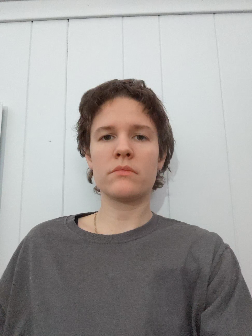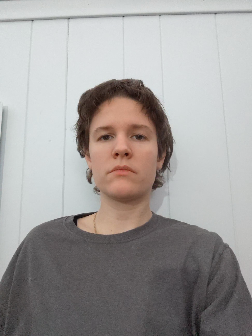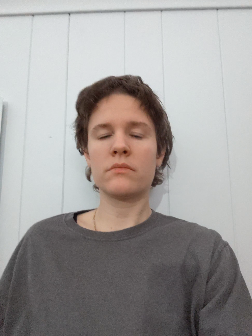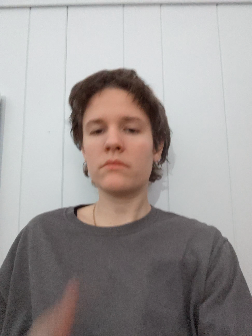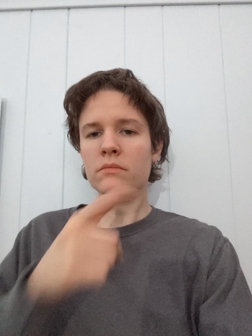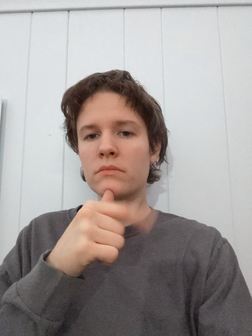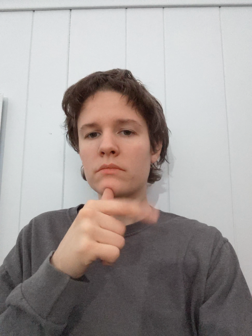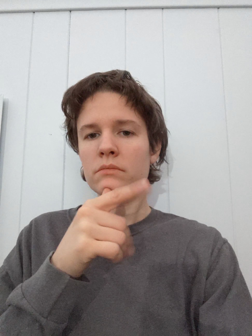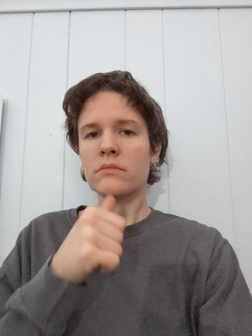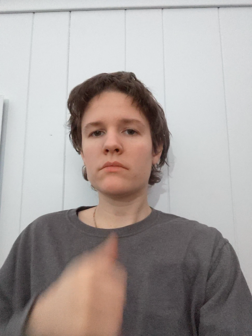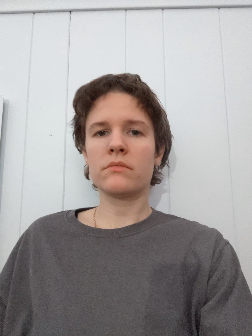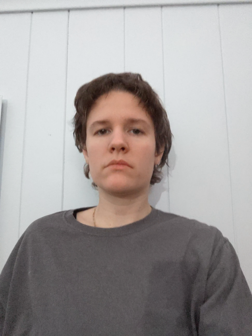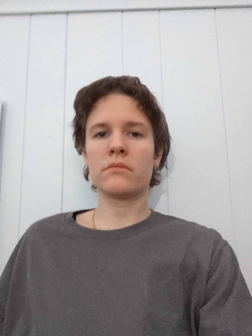who